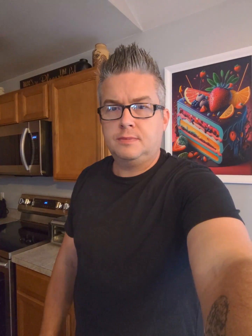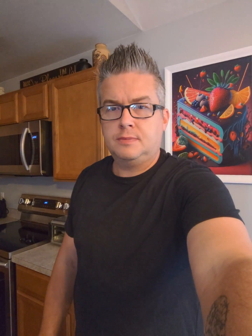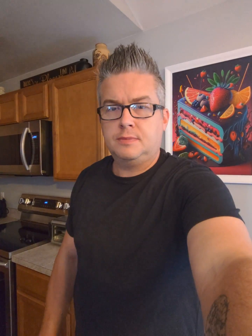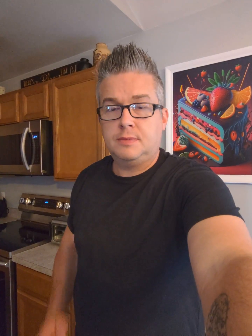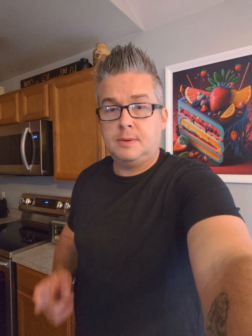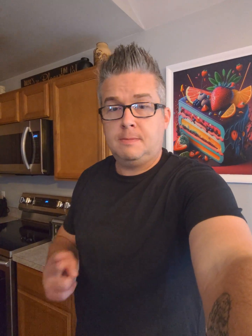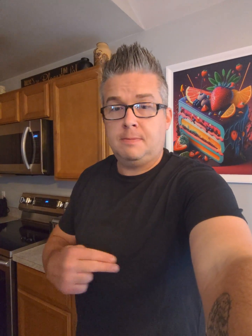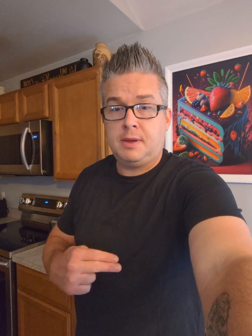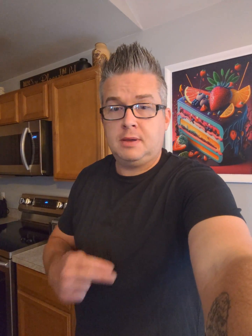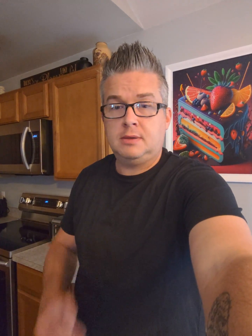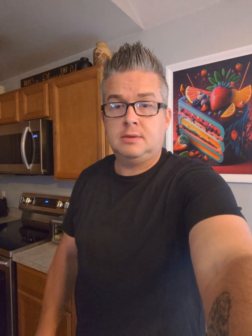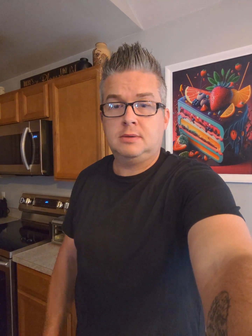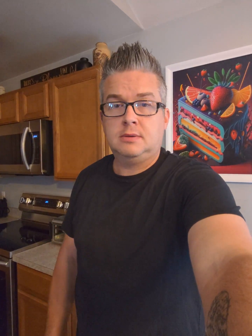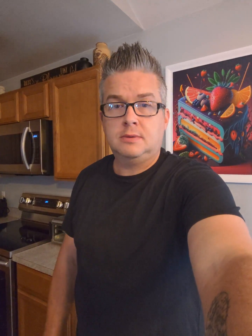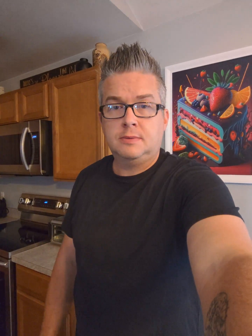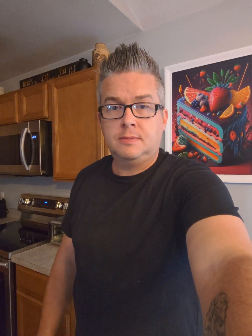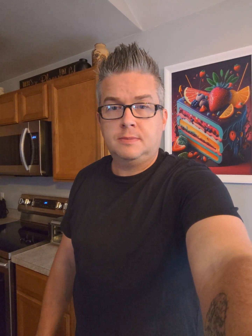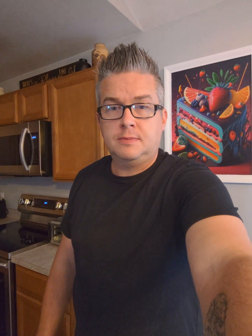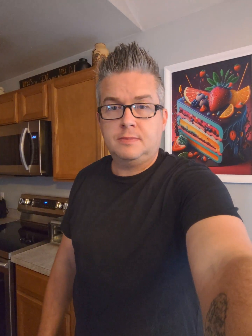belt